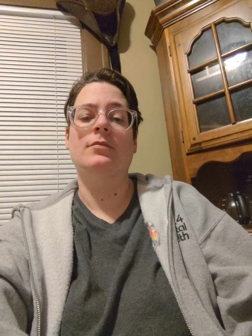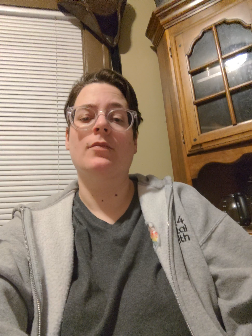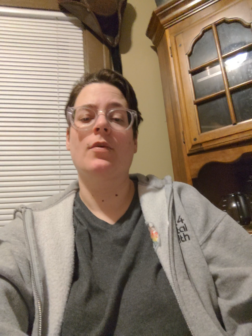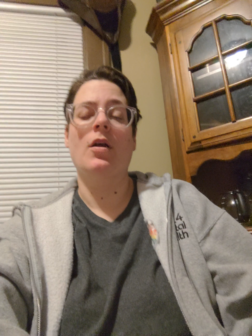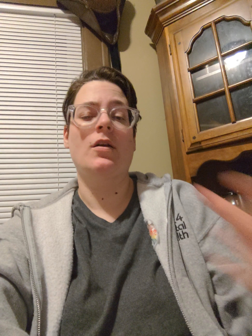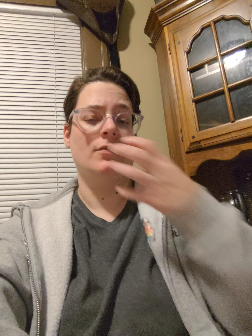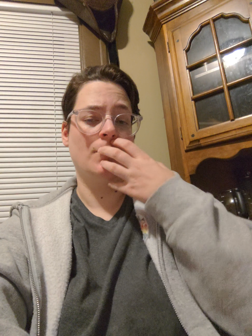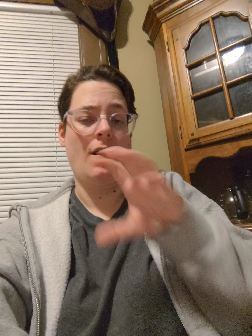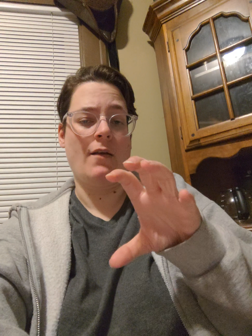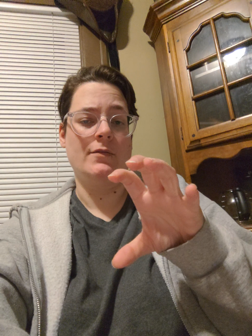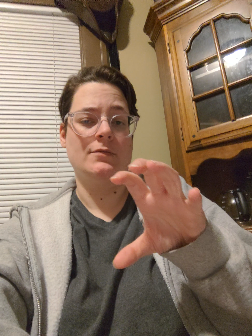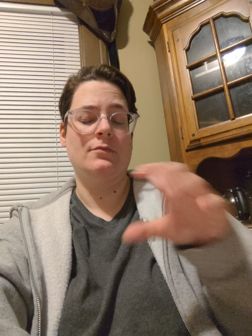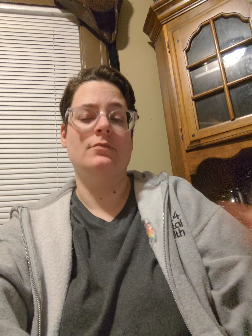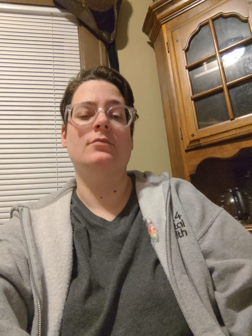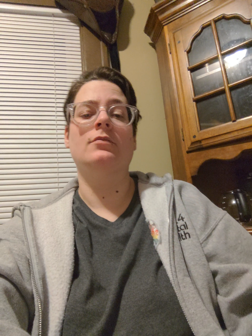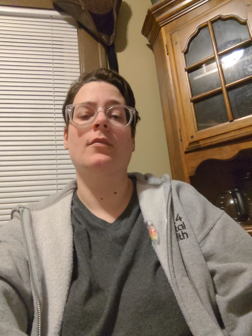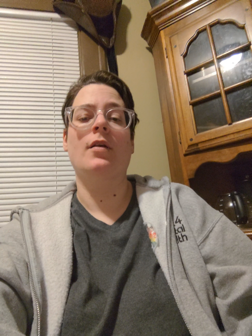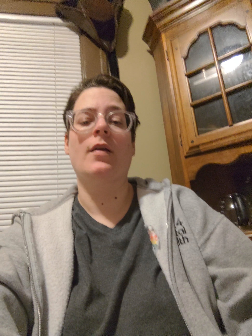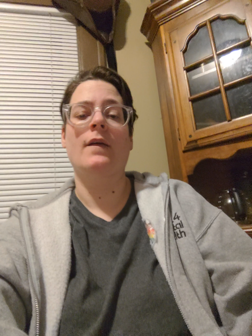hot